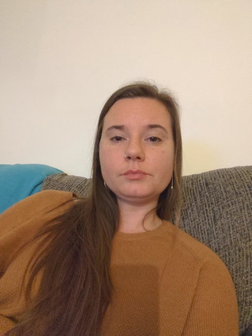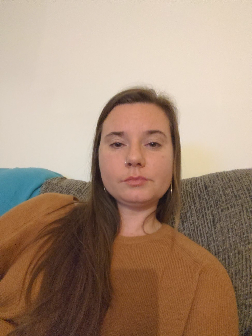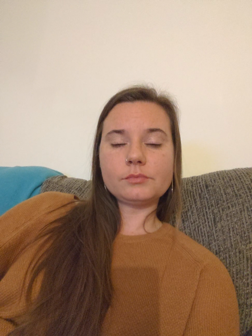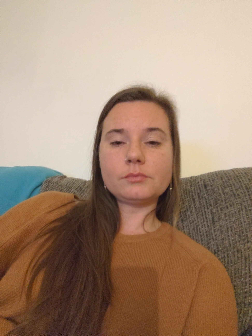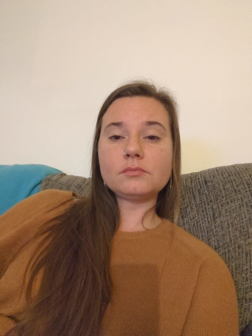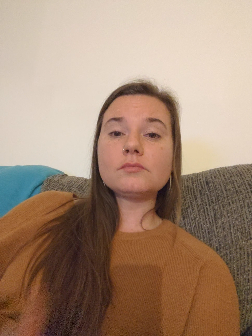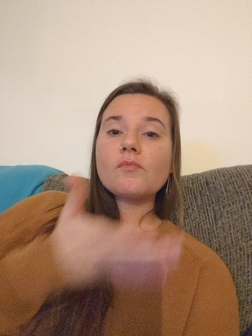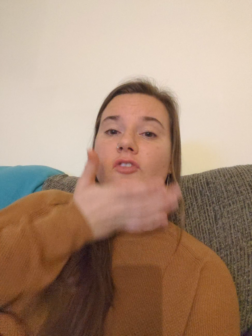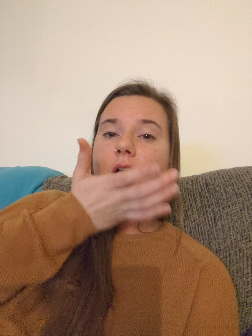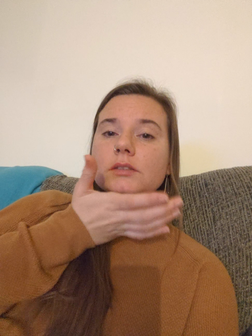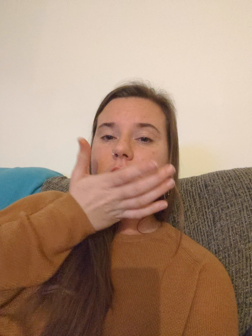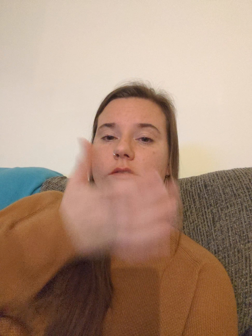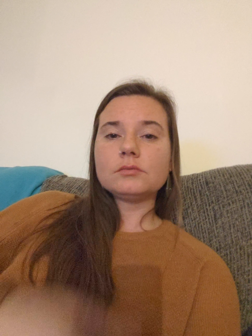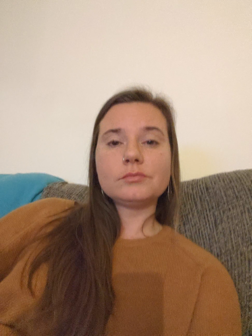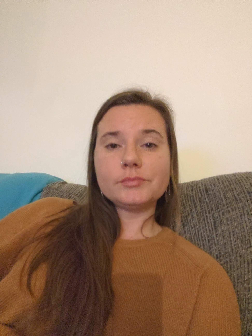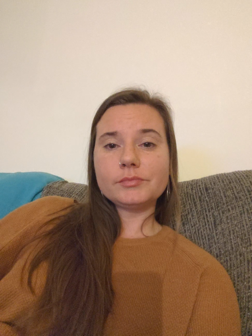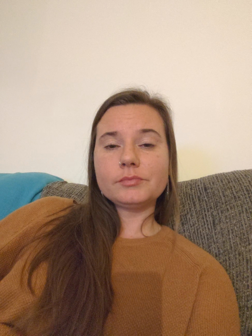grass